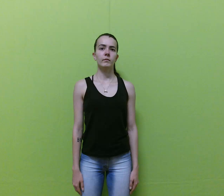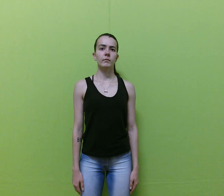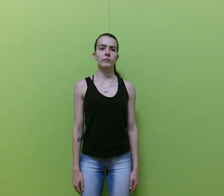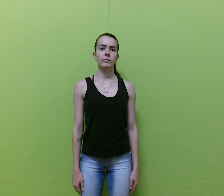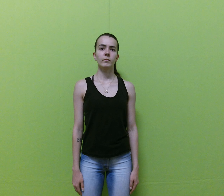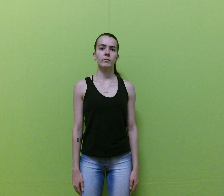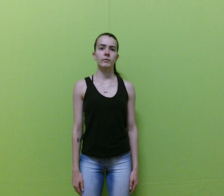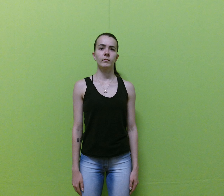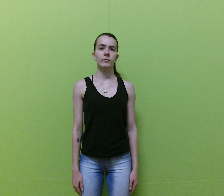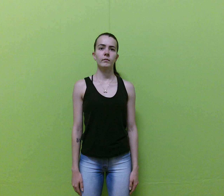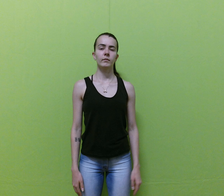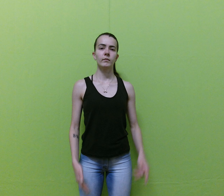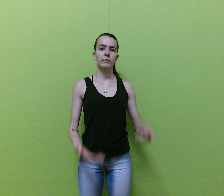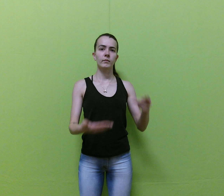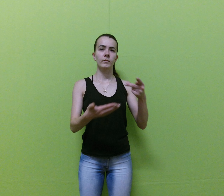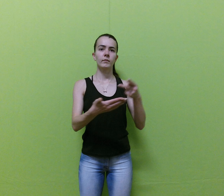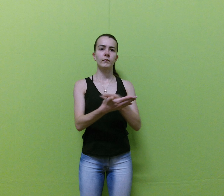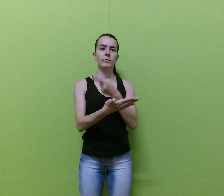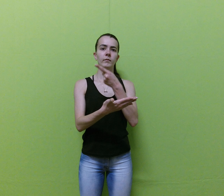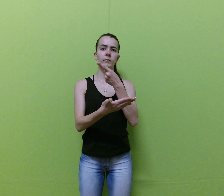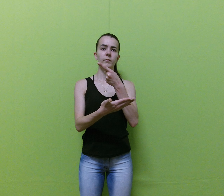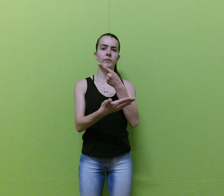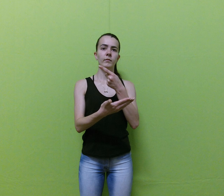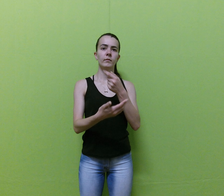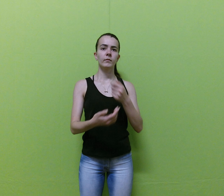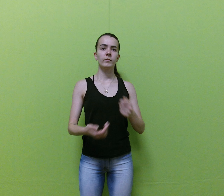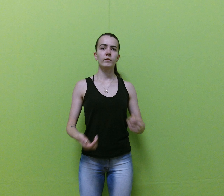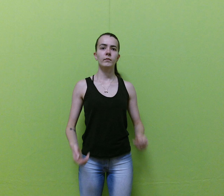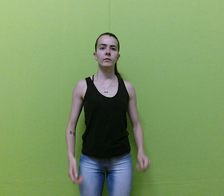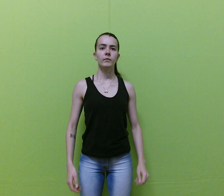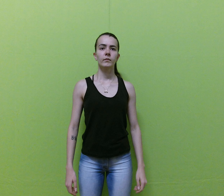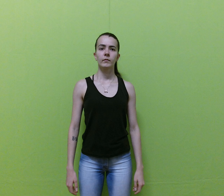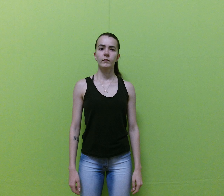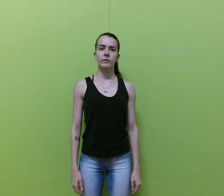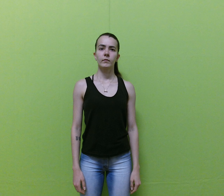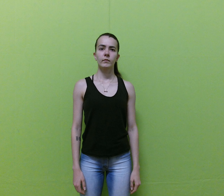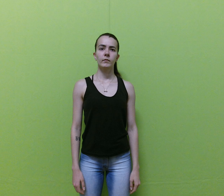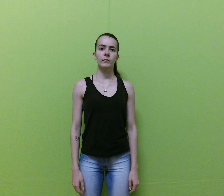acontecer